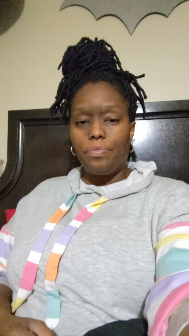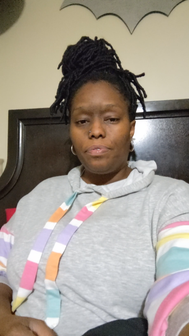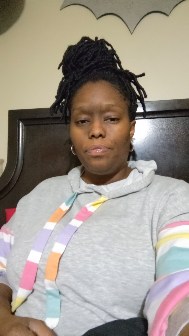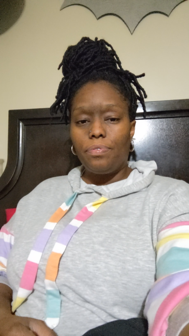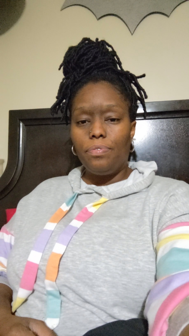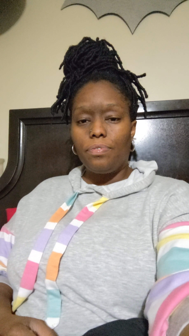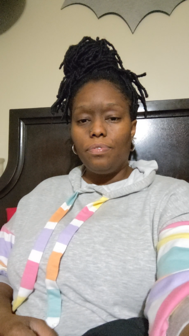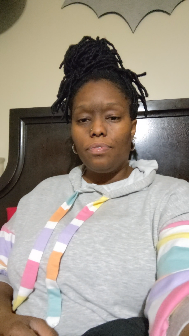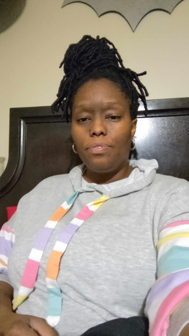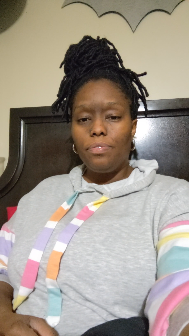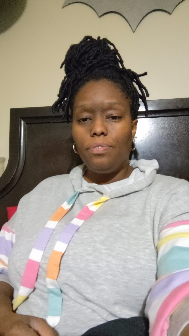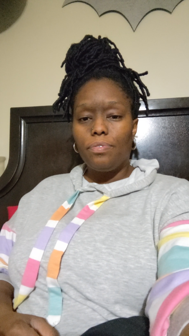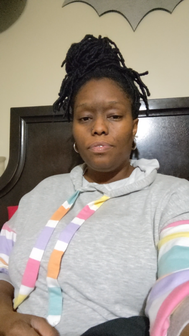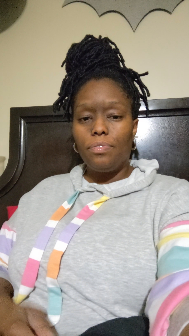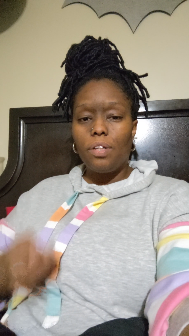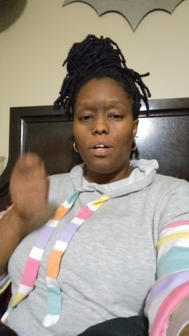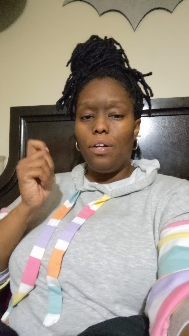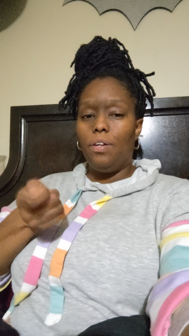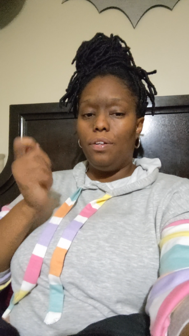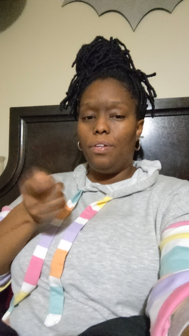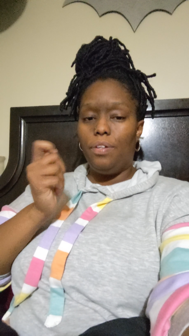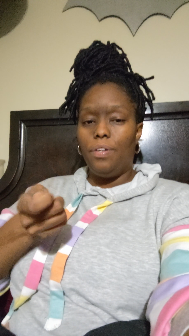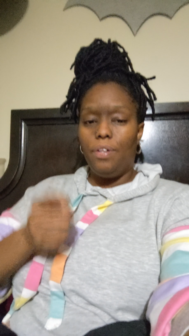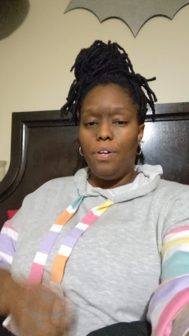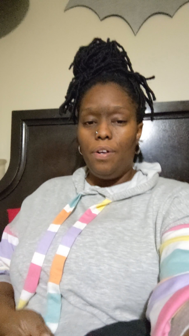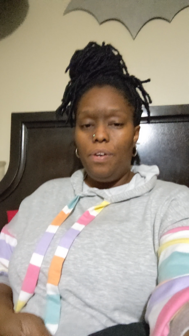cart